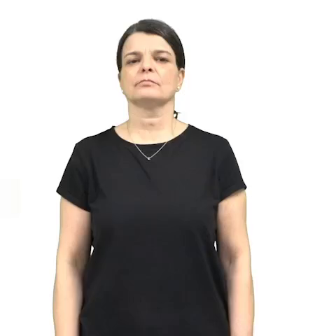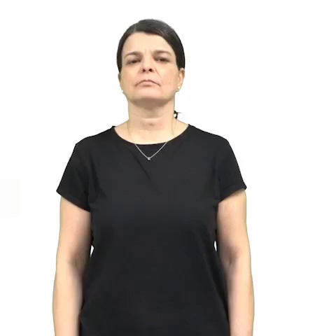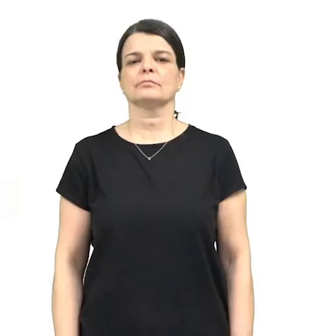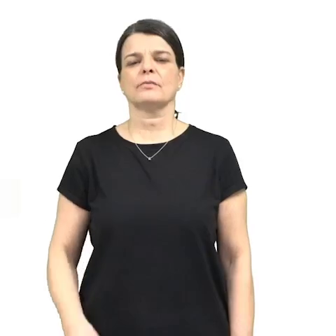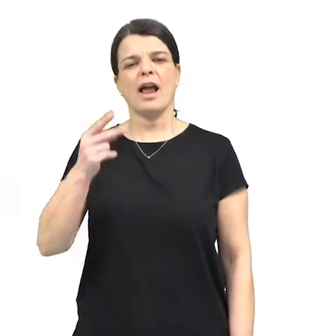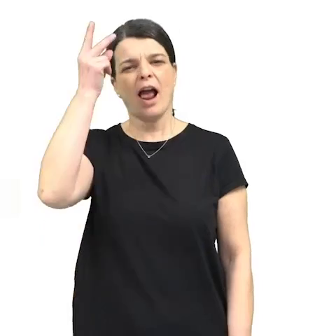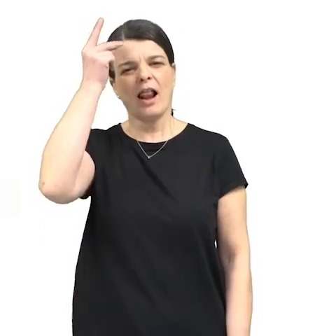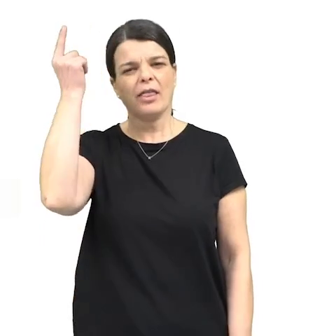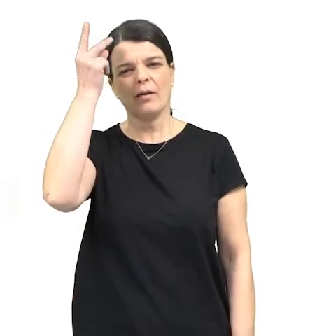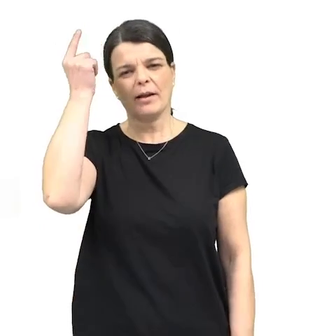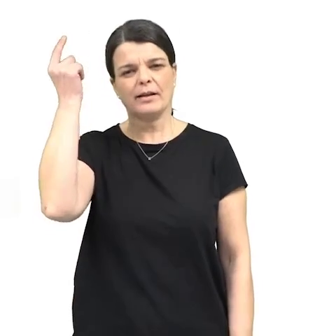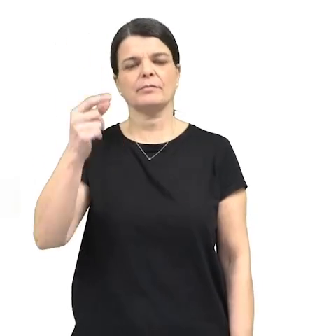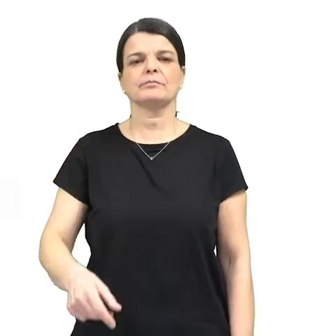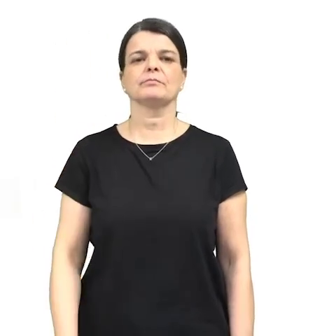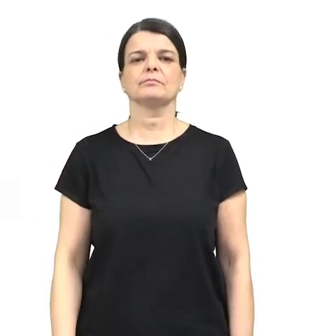alzheimer